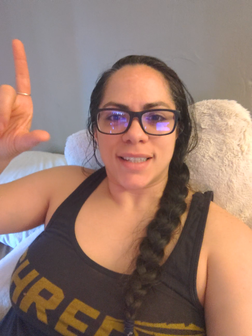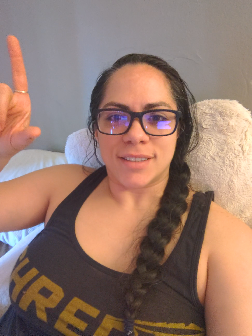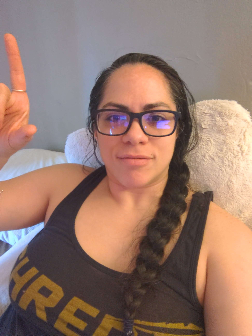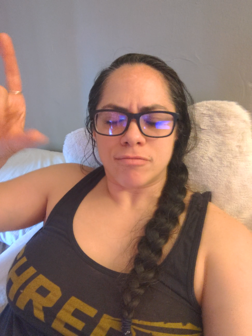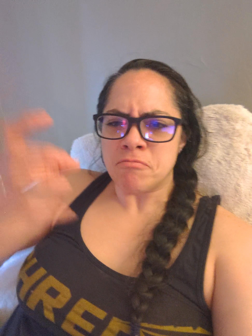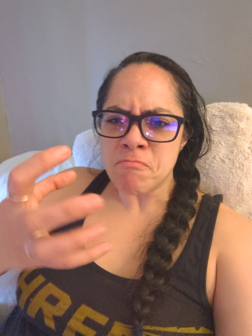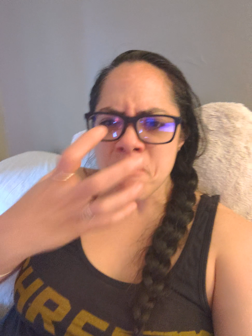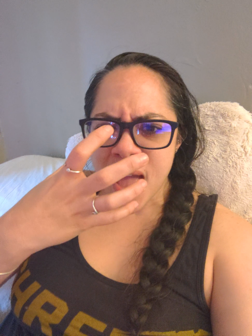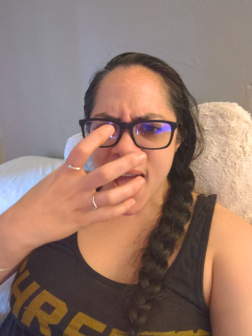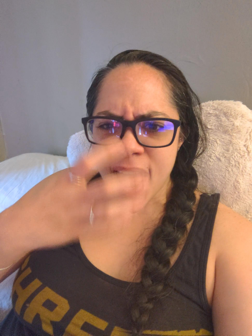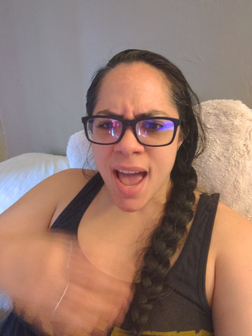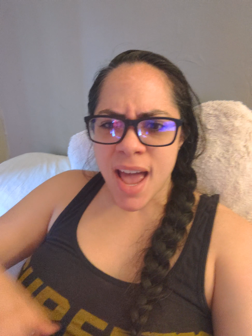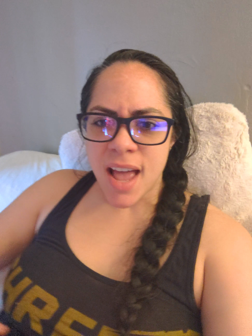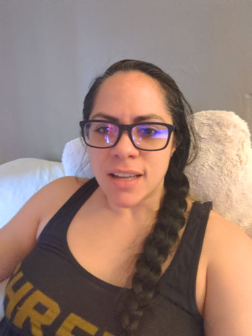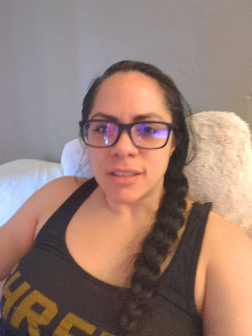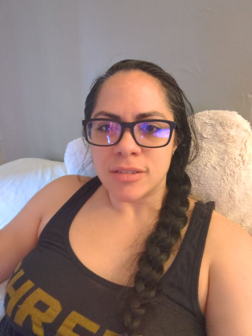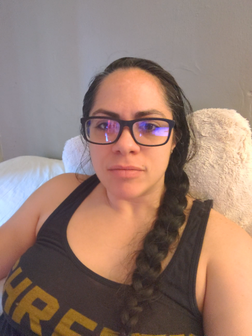mad